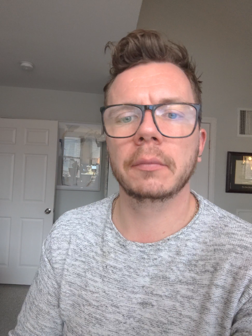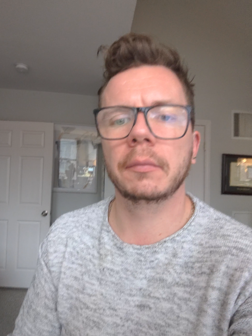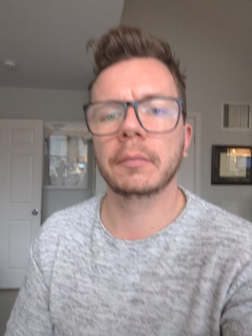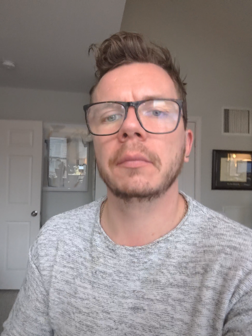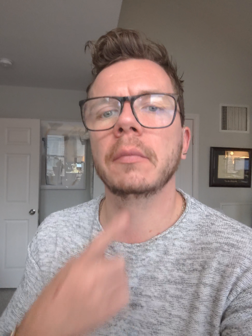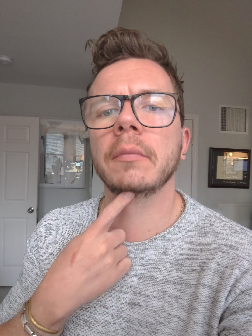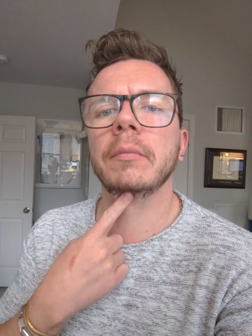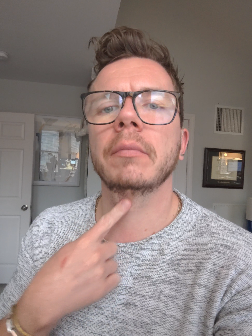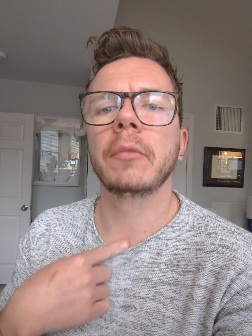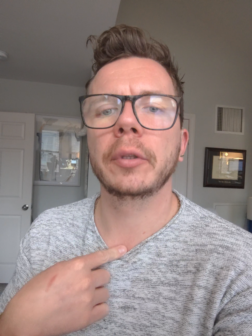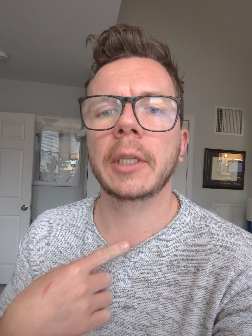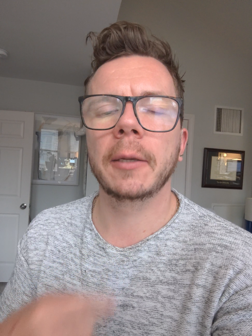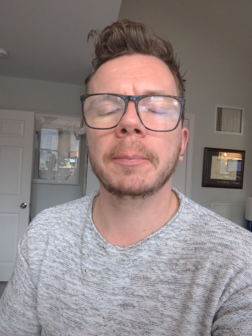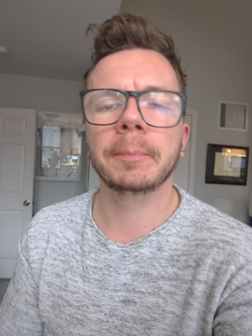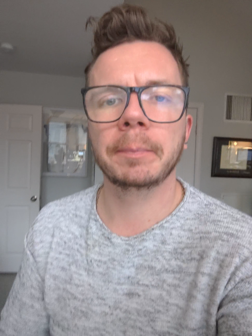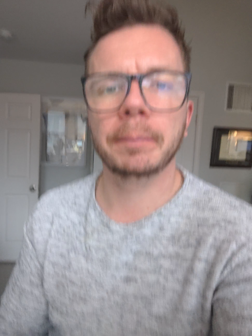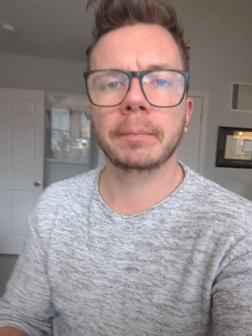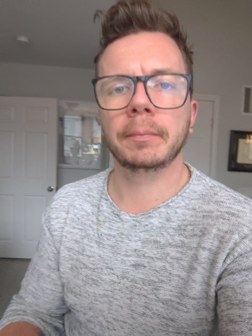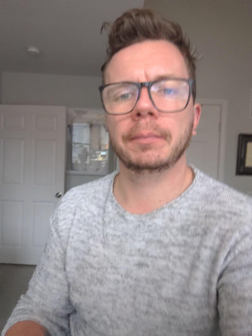thirsty